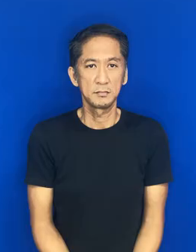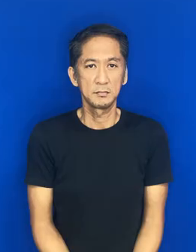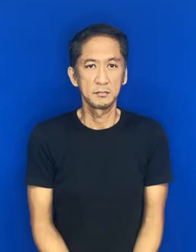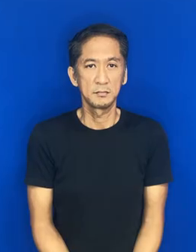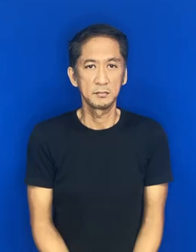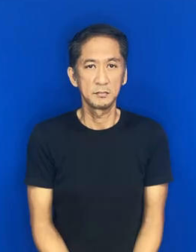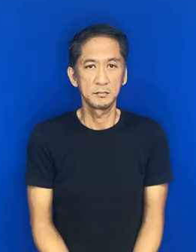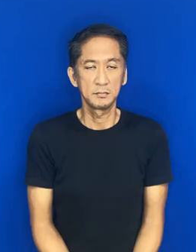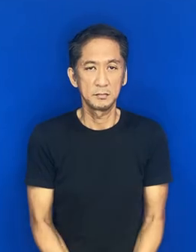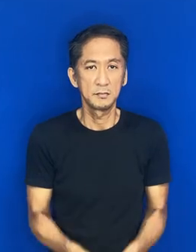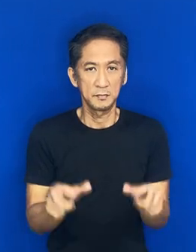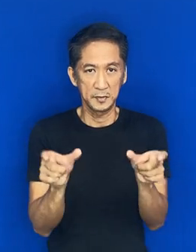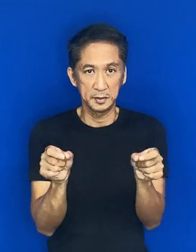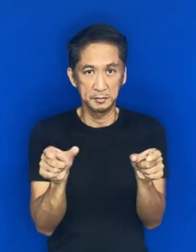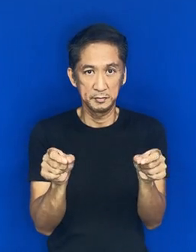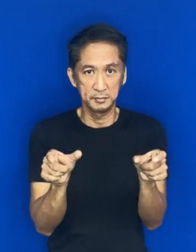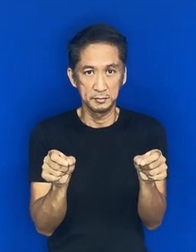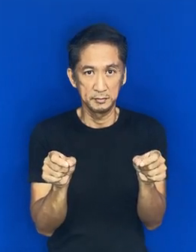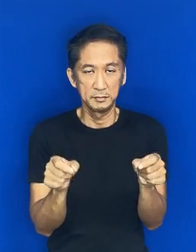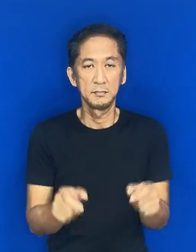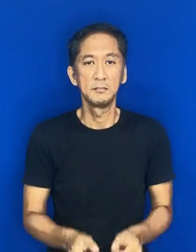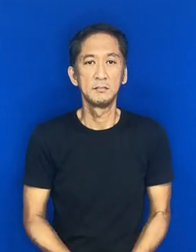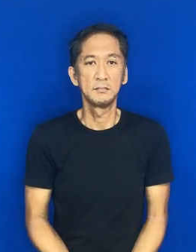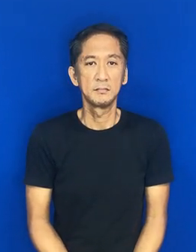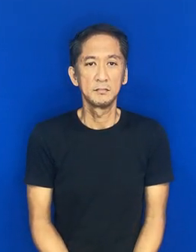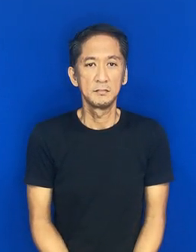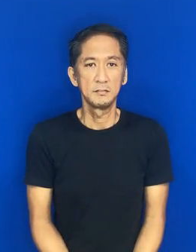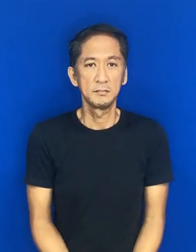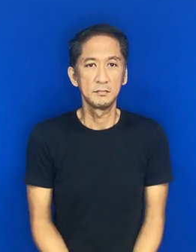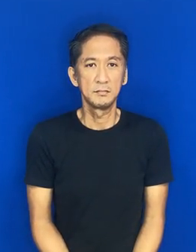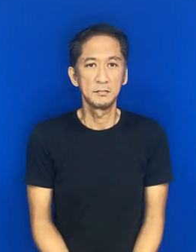crab